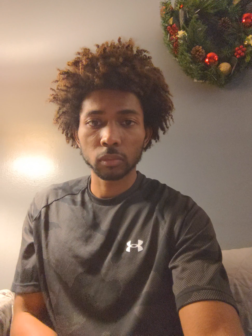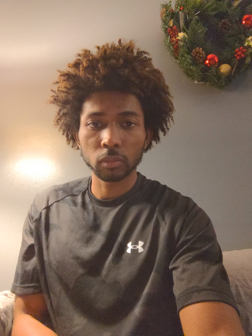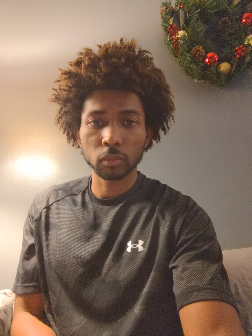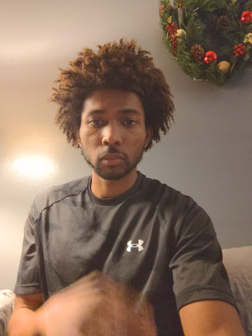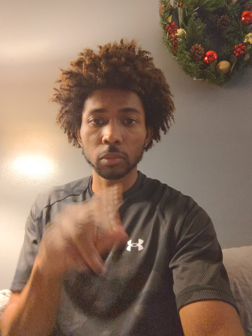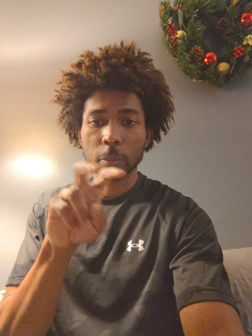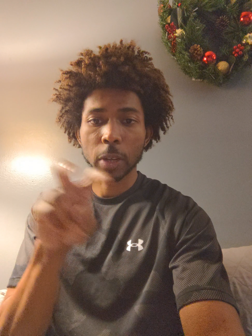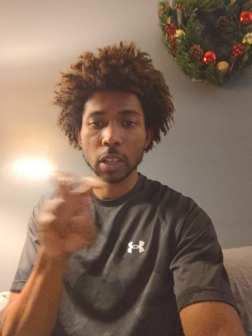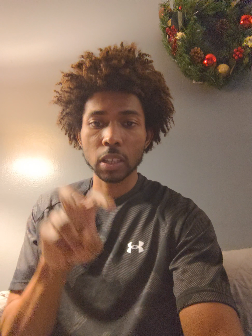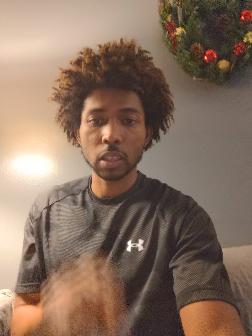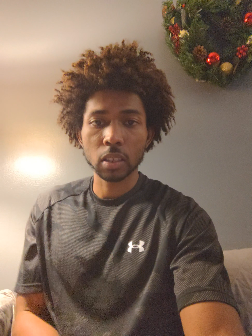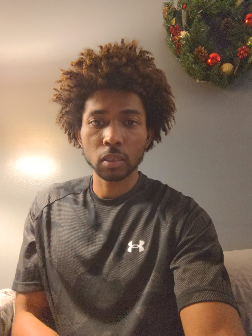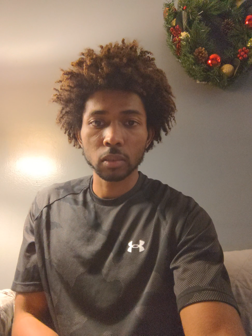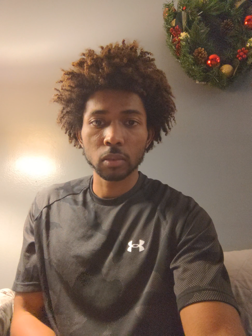pizza